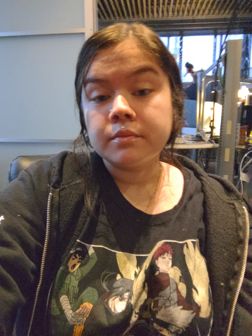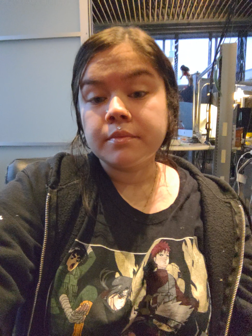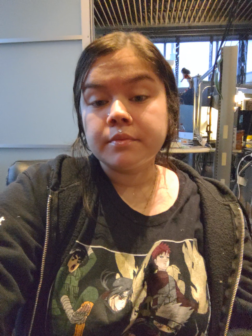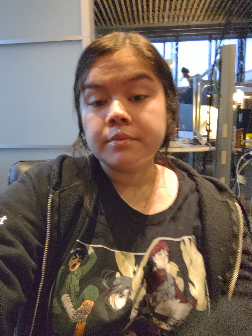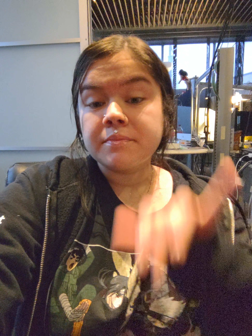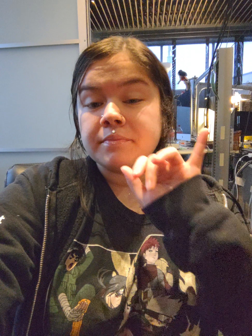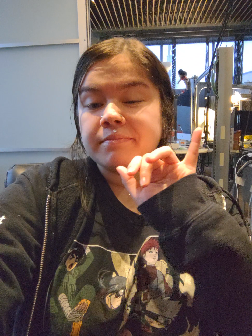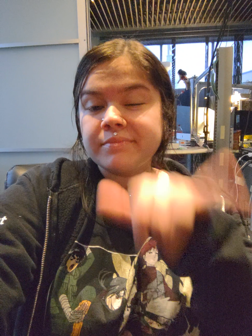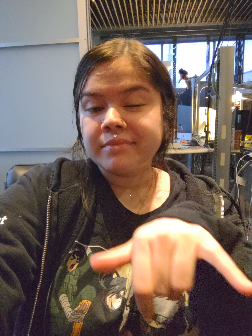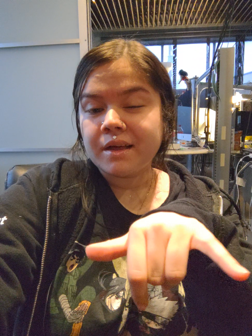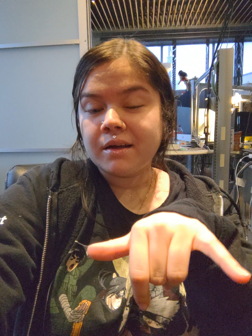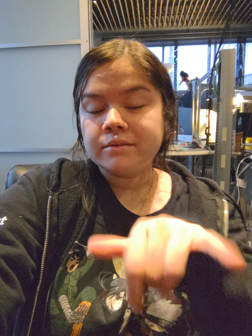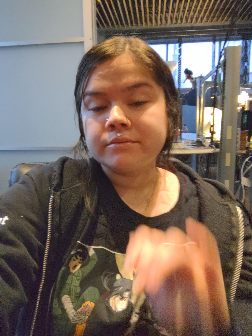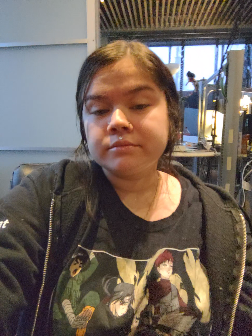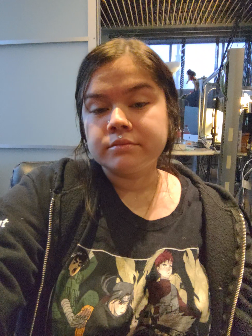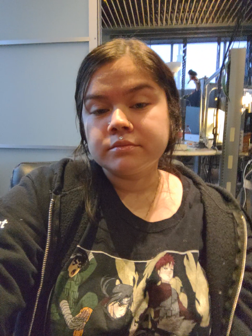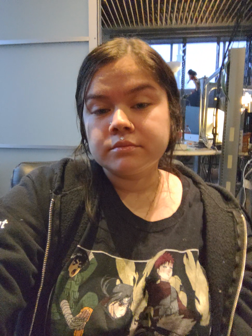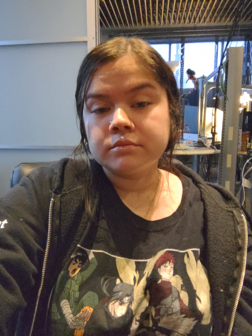that